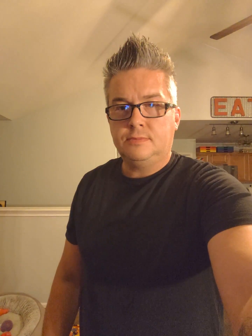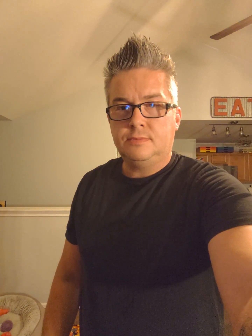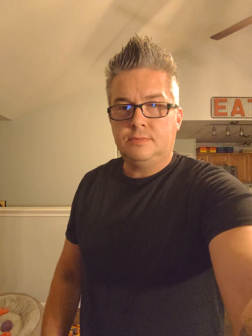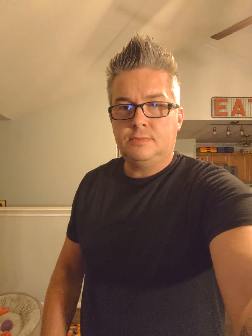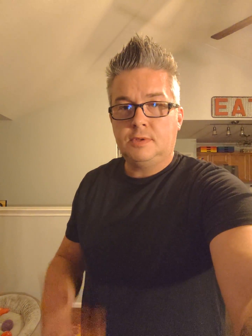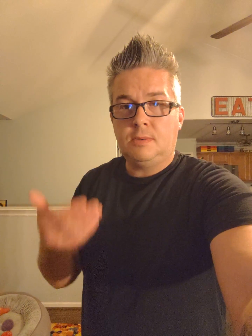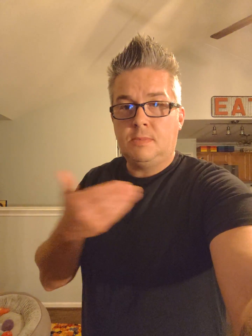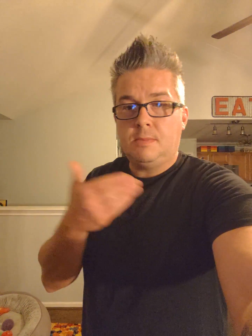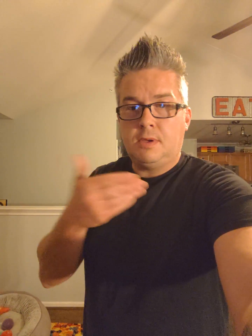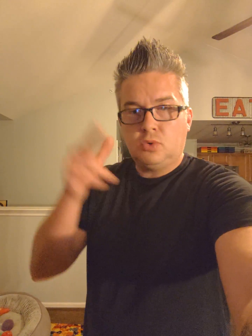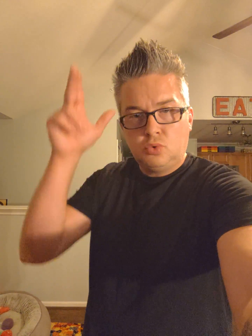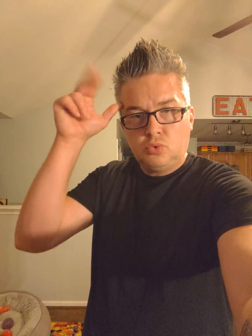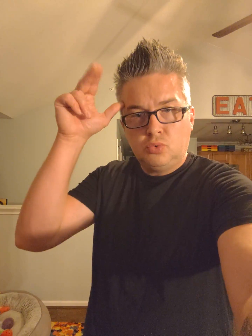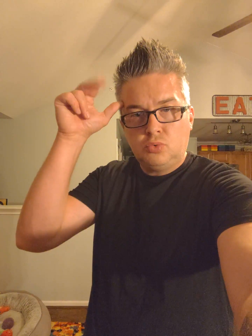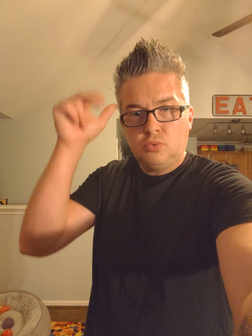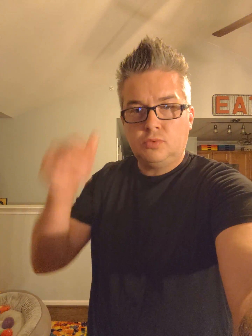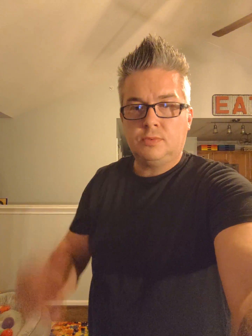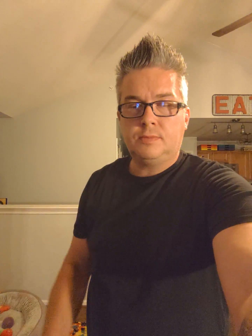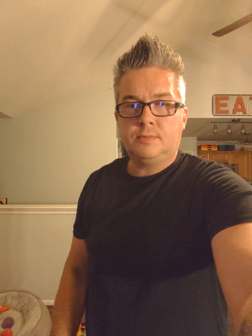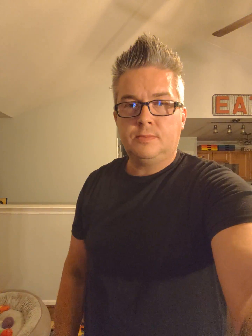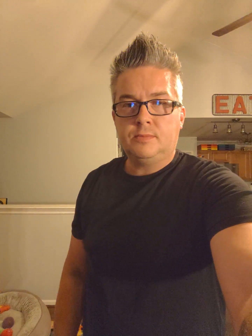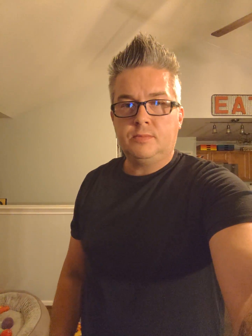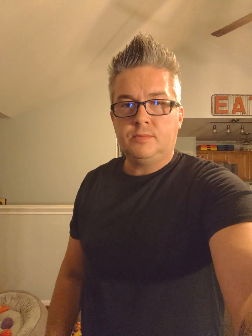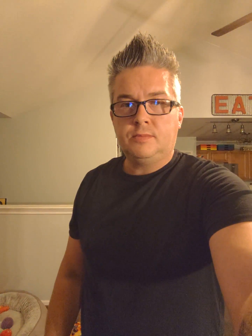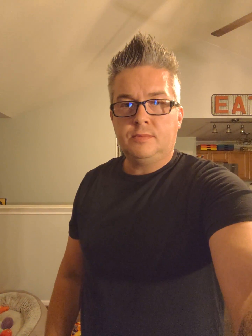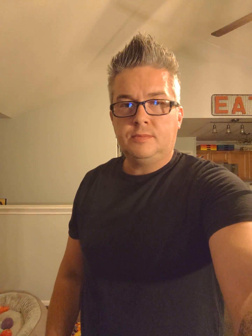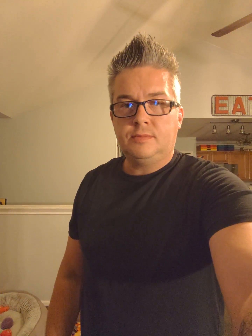pony